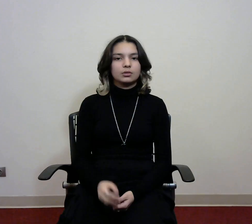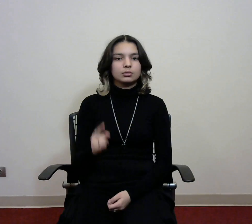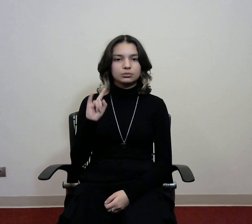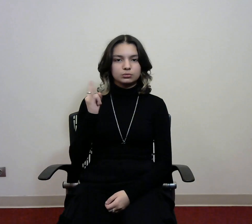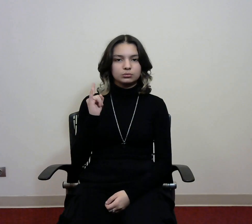uşaq